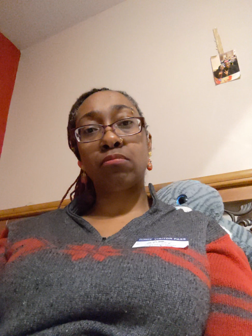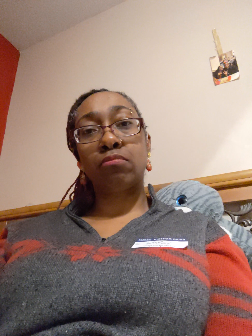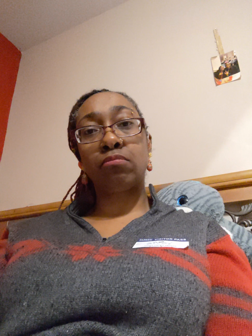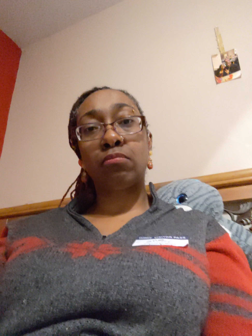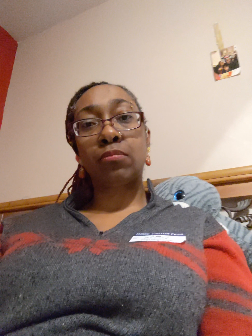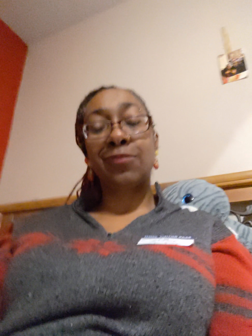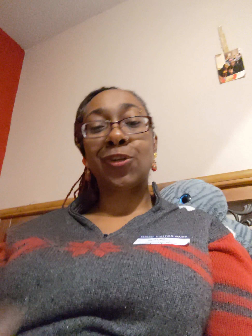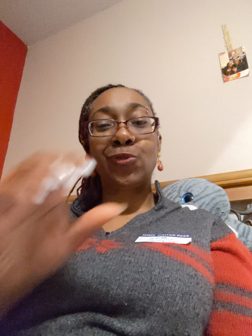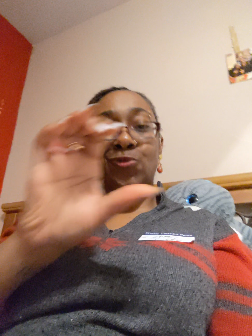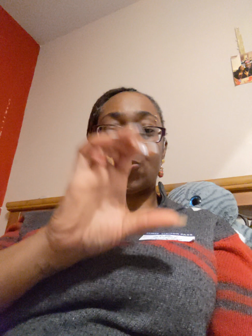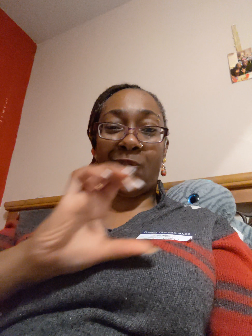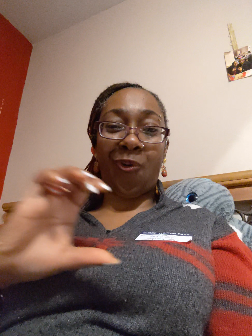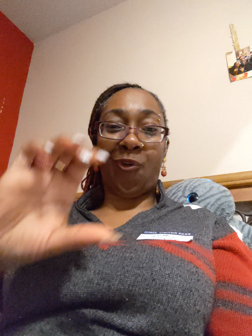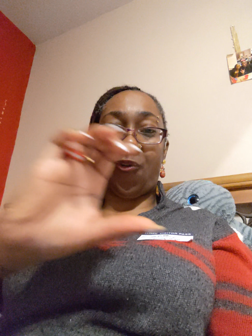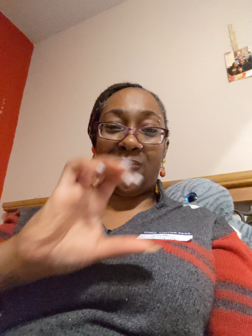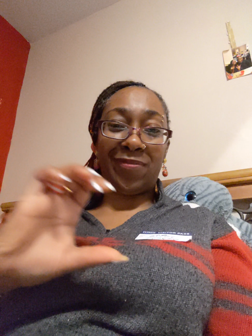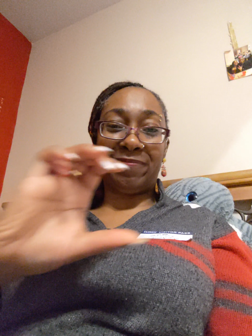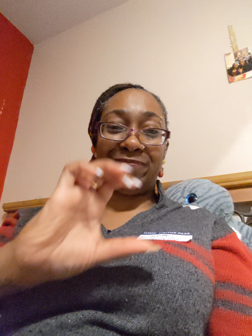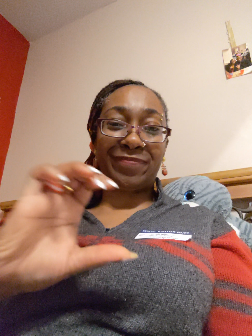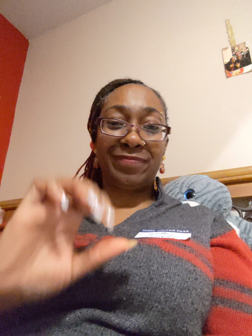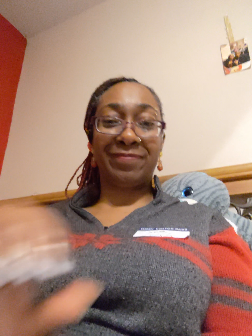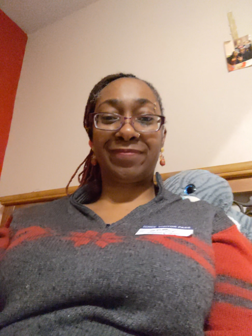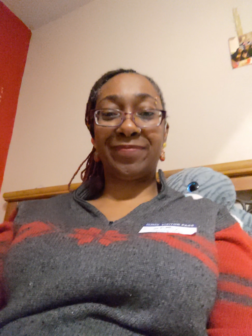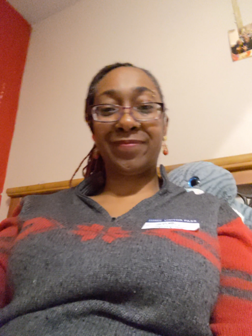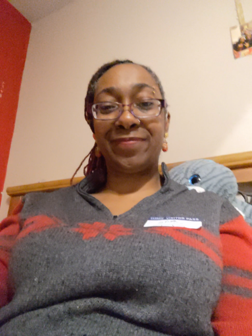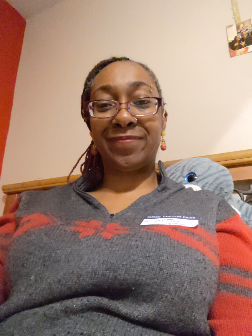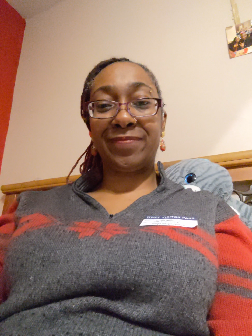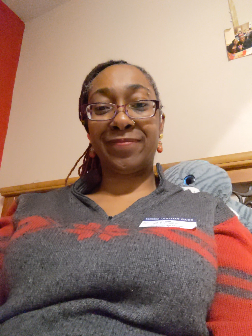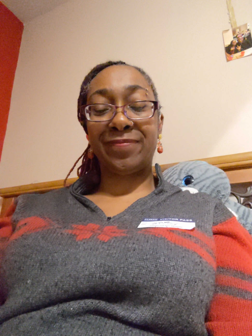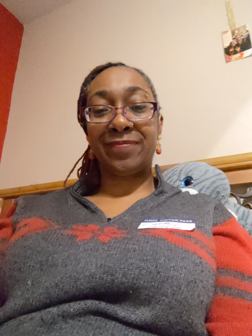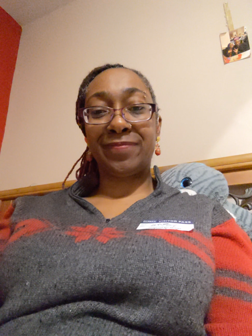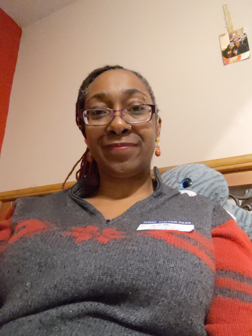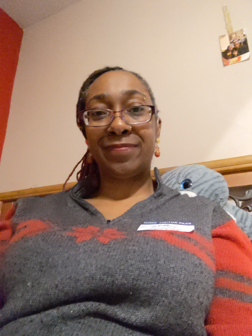chocolate